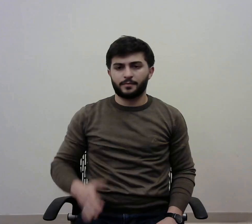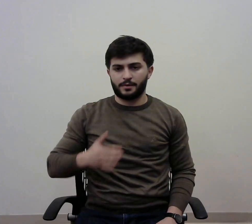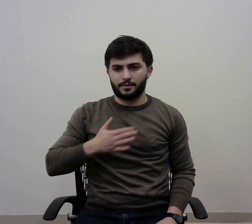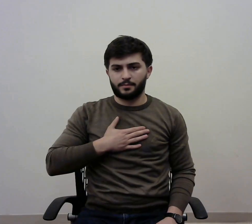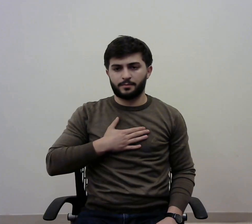mən